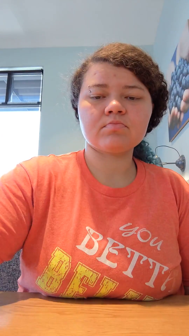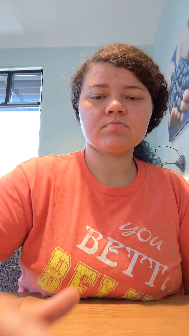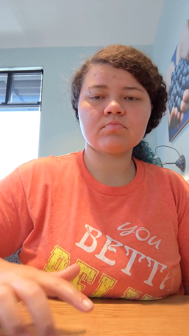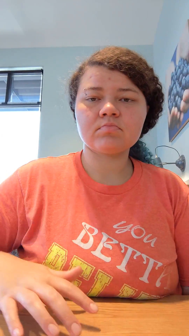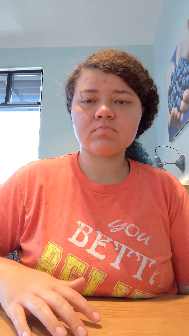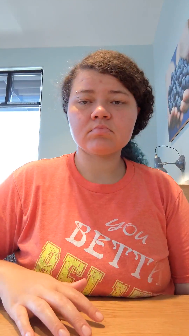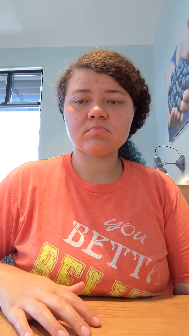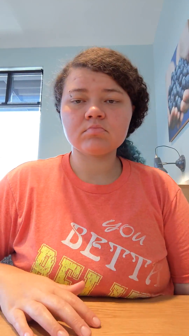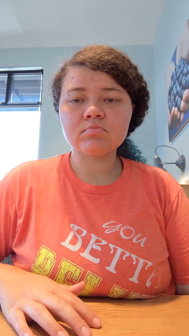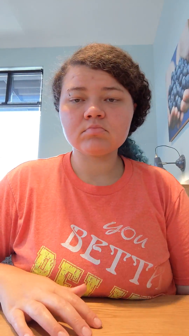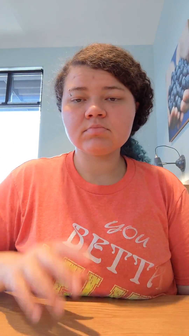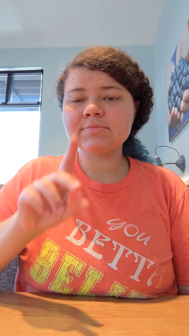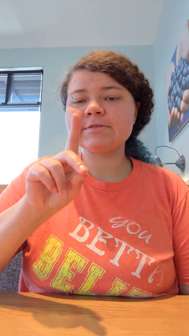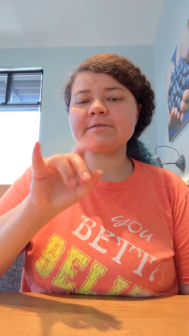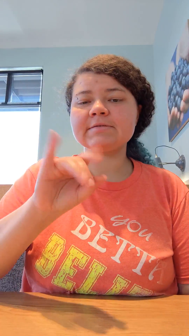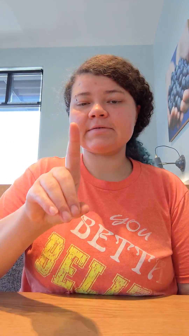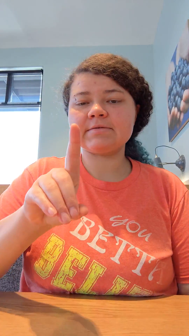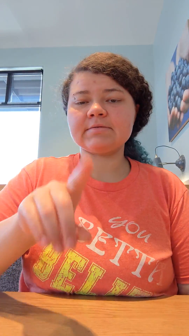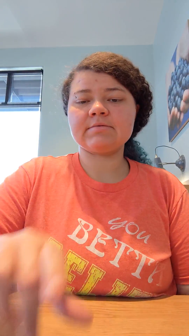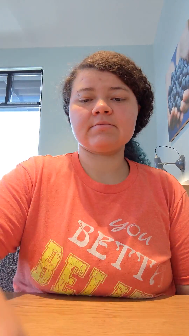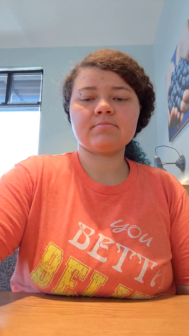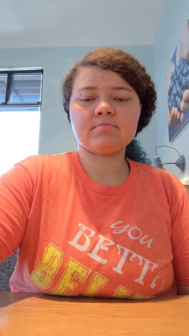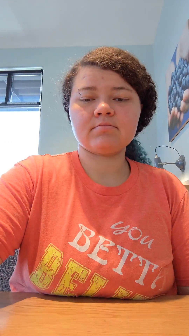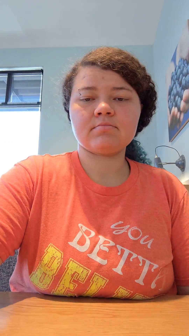did